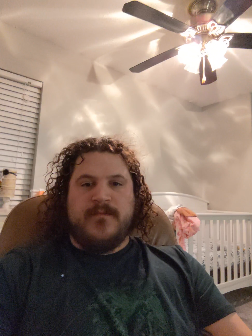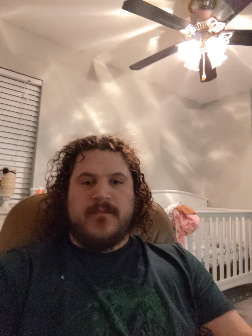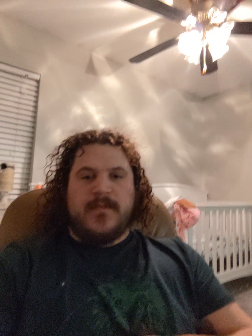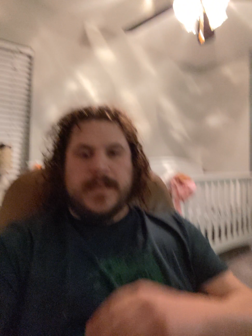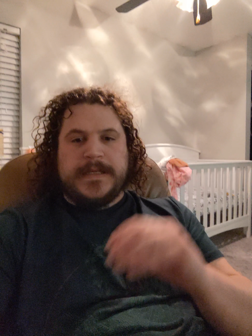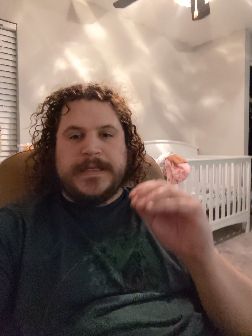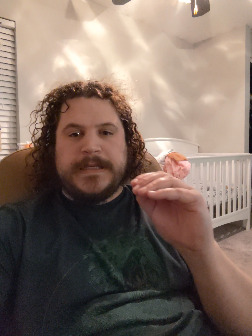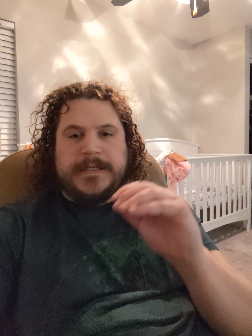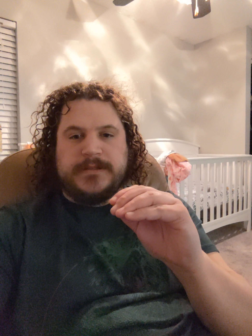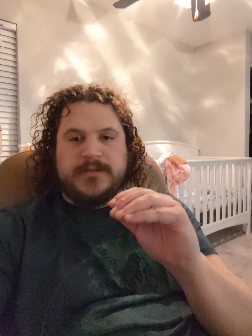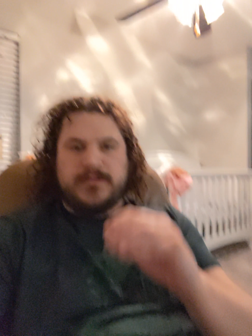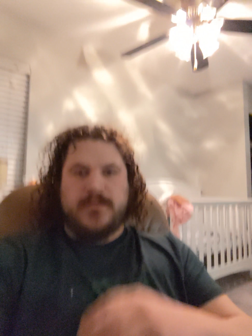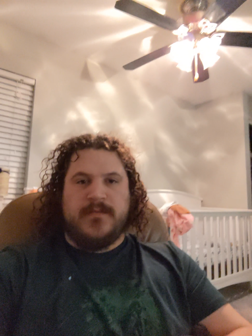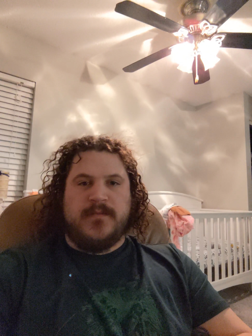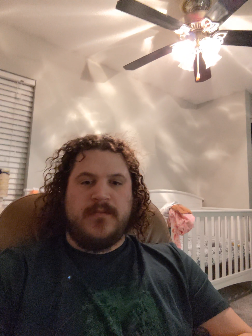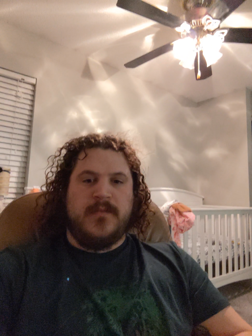kiss